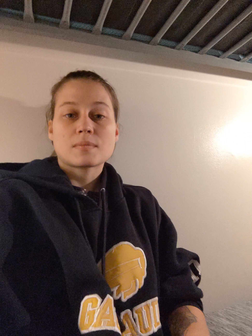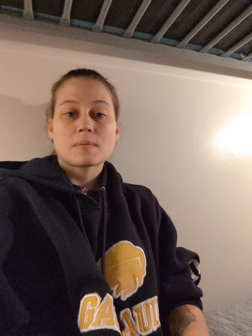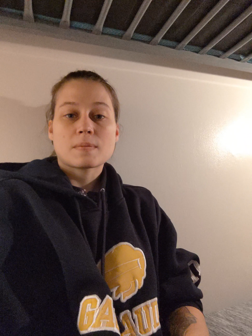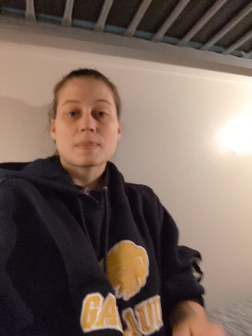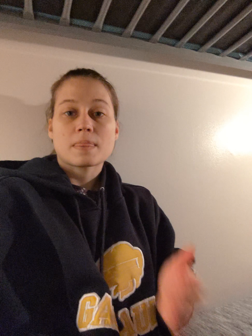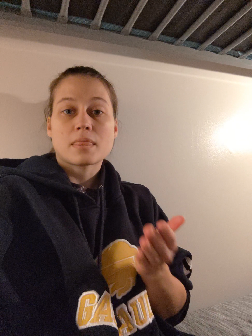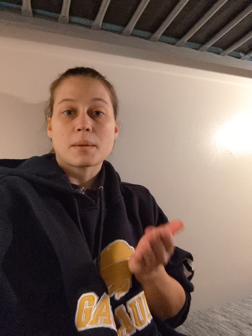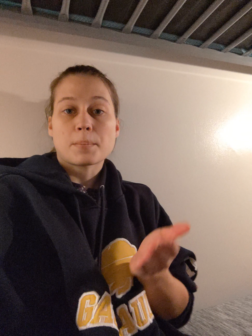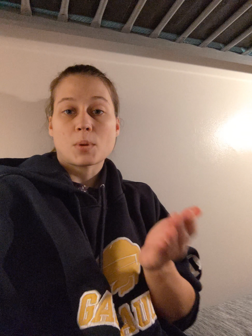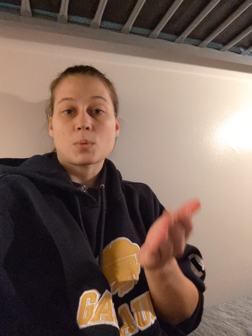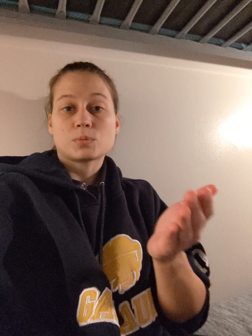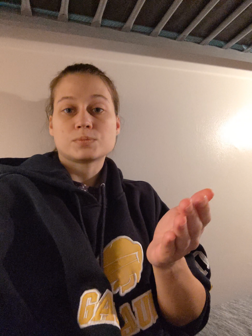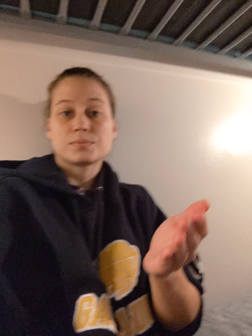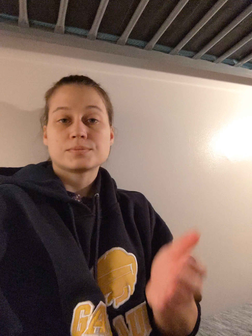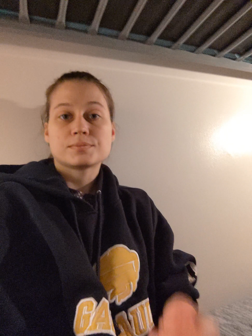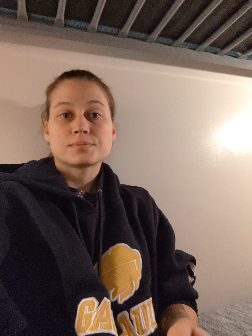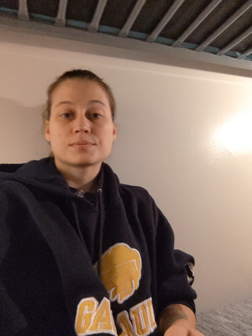boat